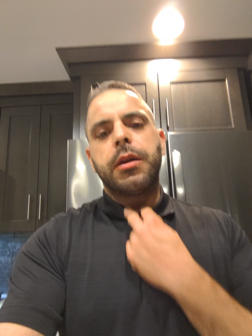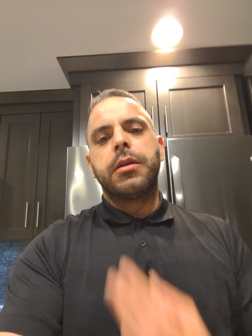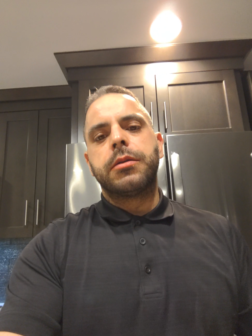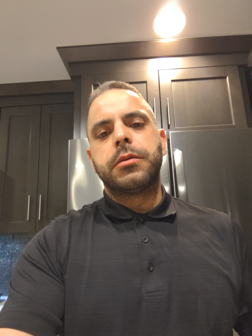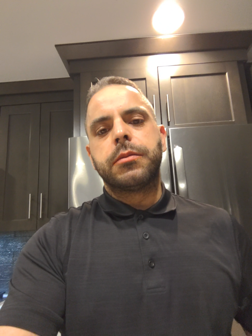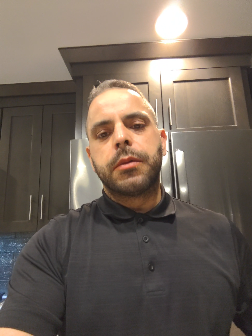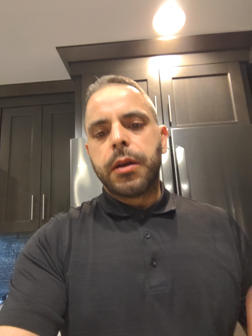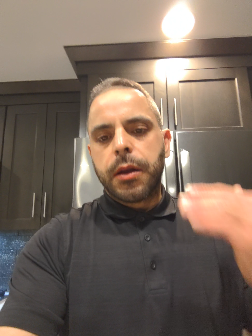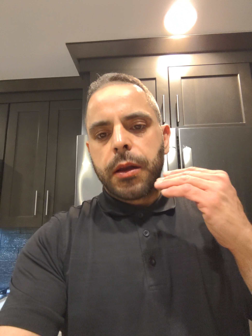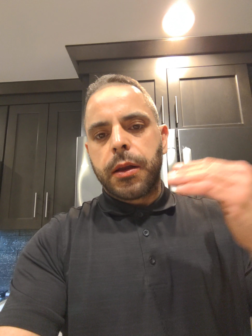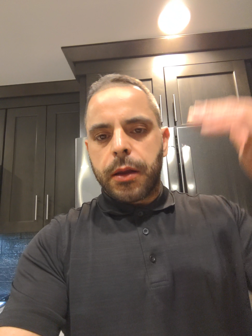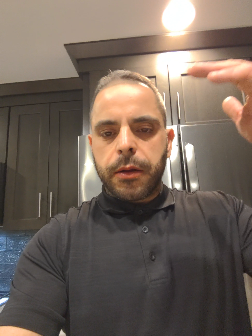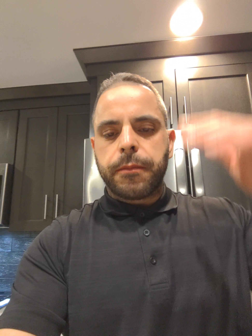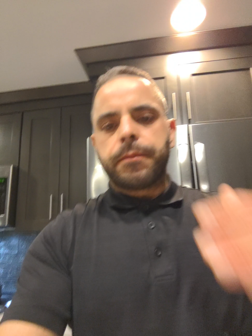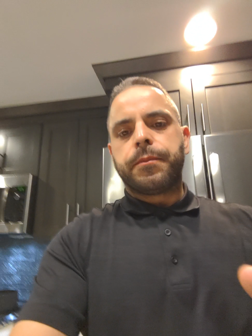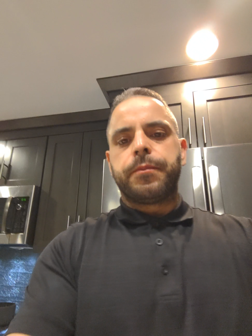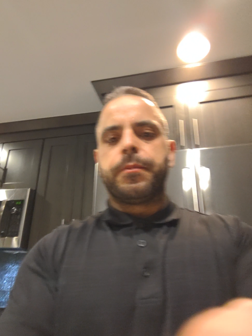hat